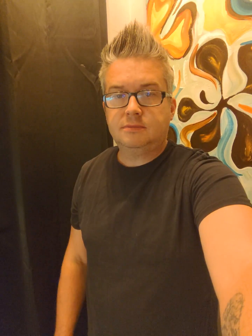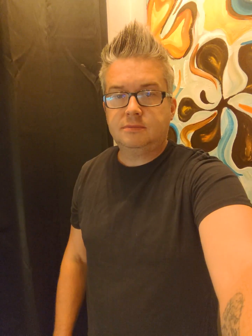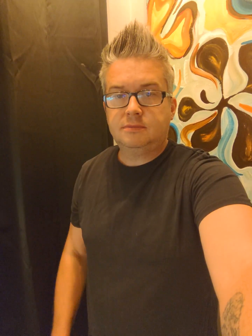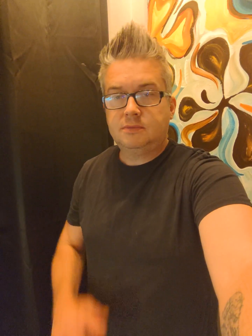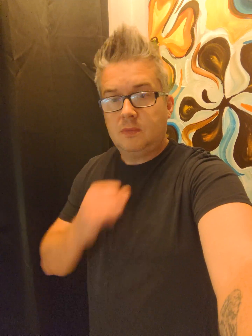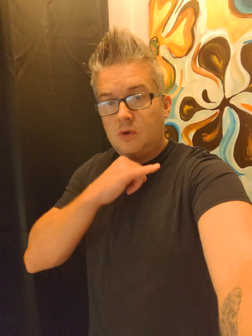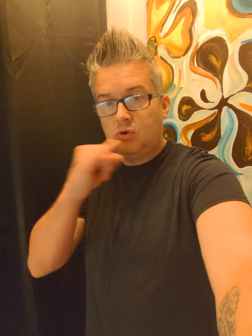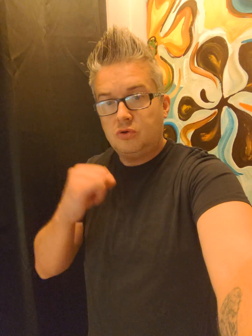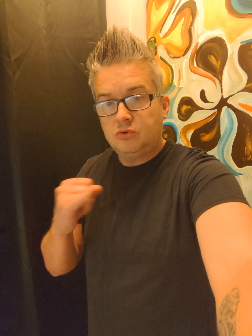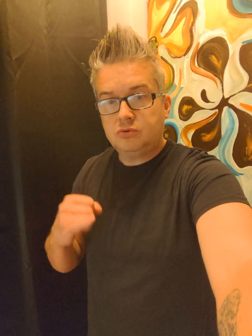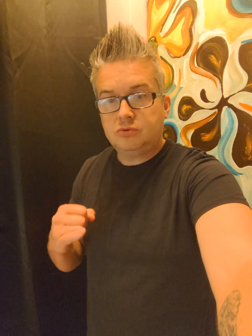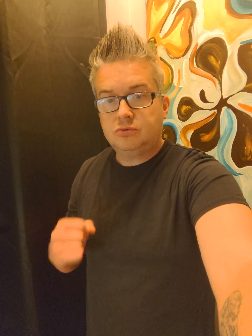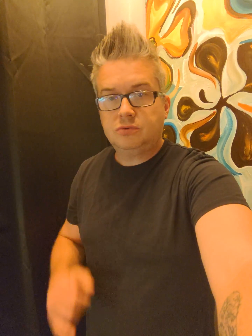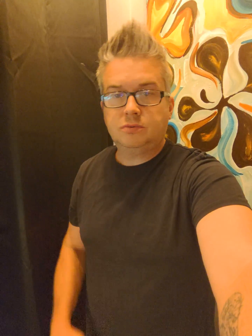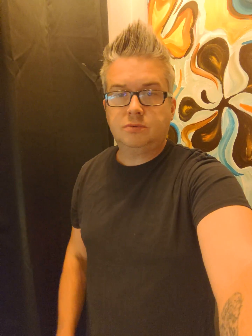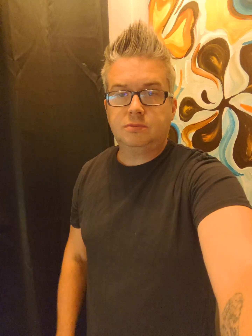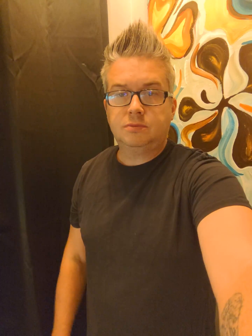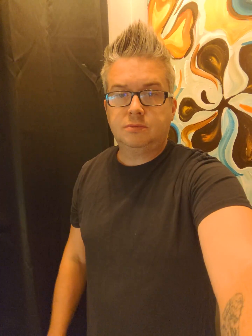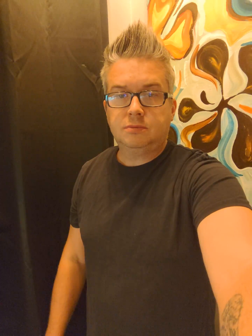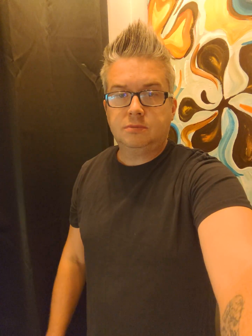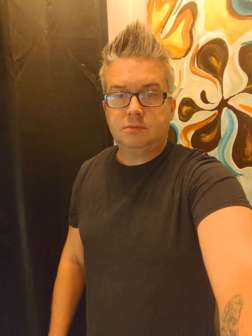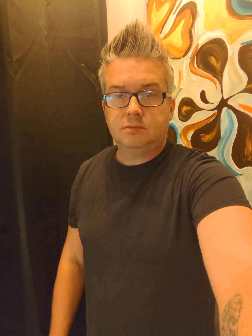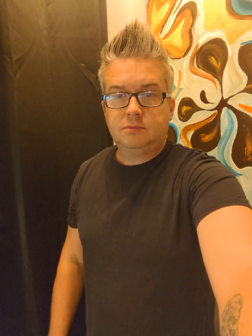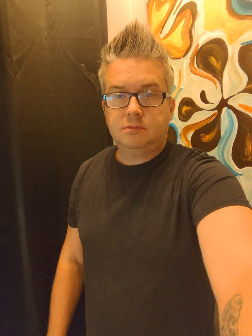draw